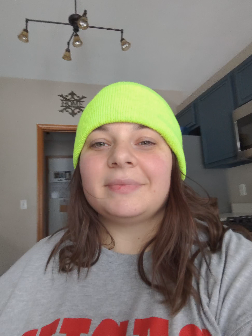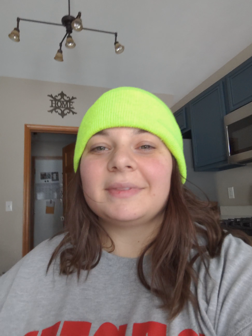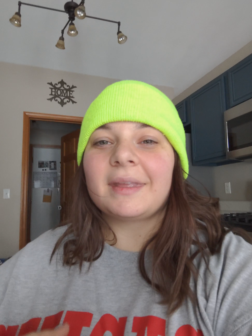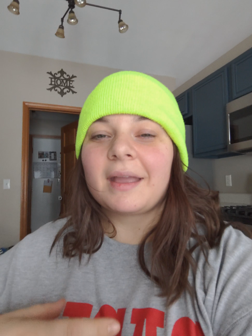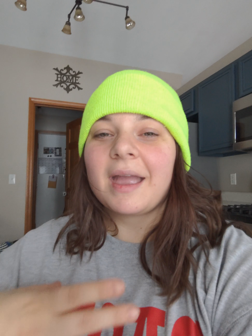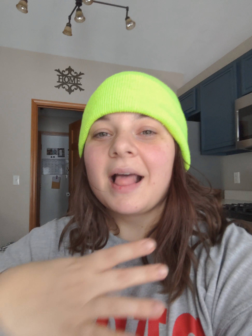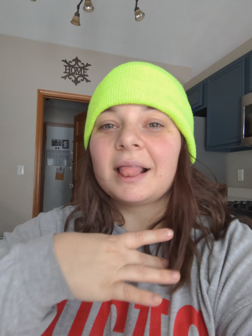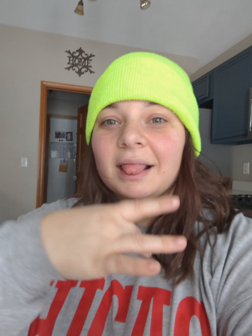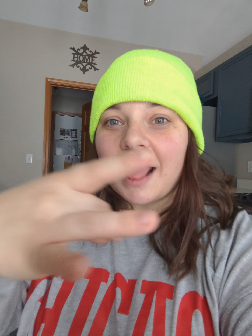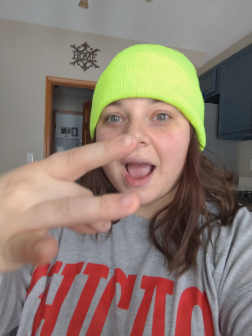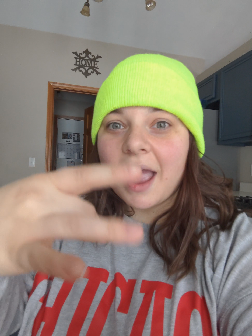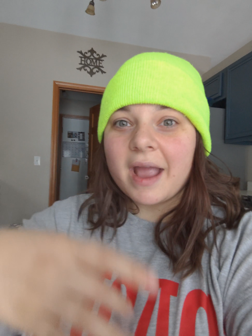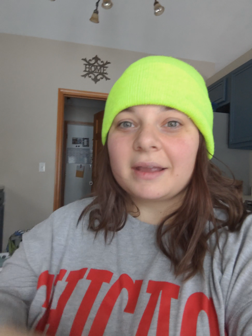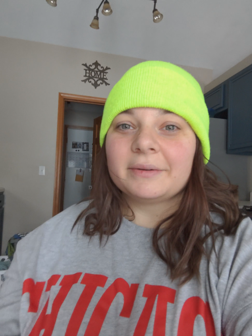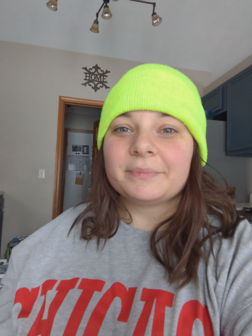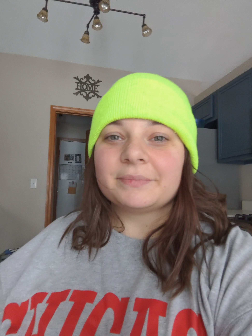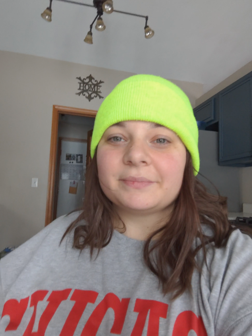like